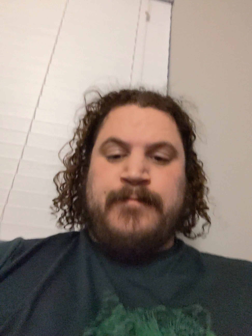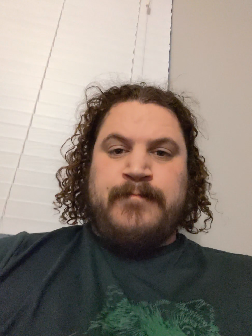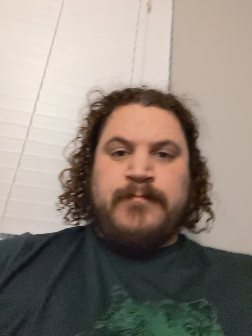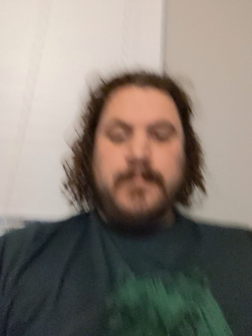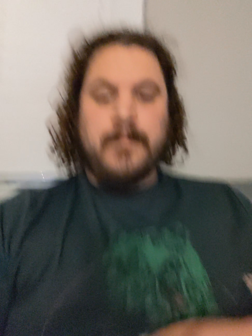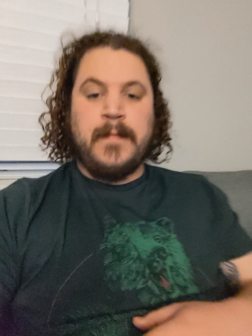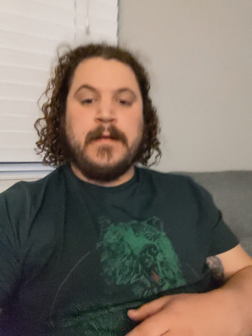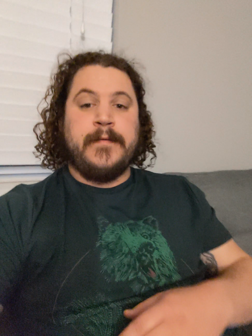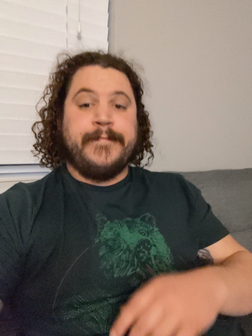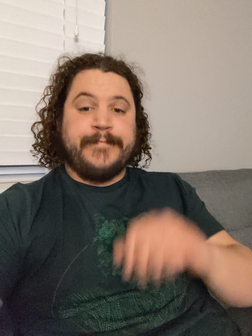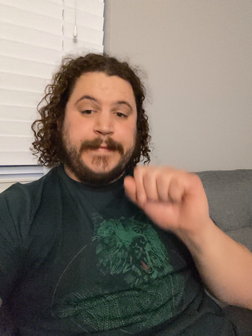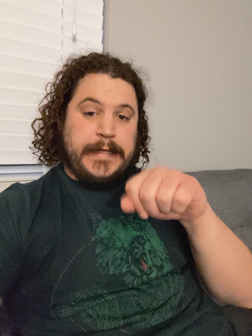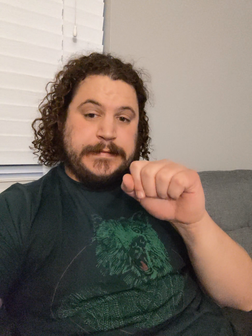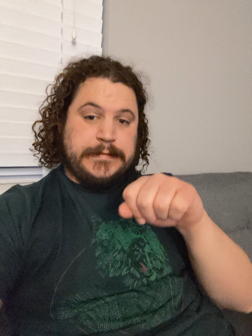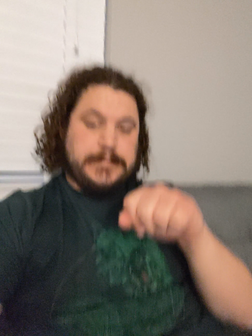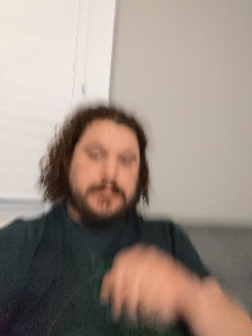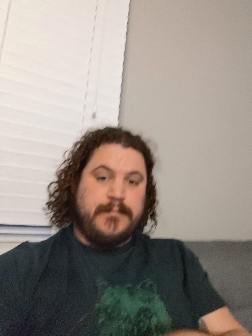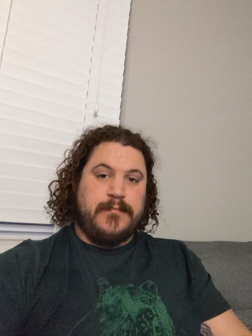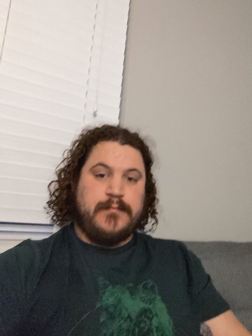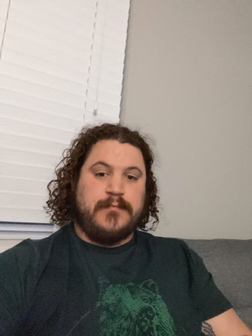yes